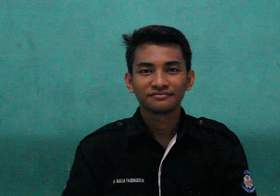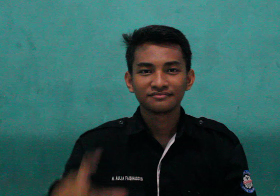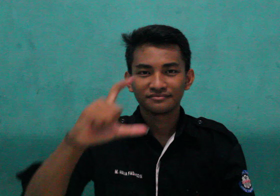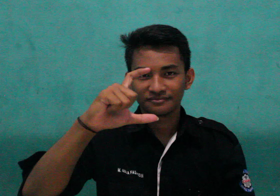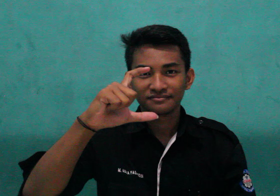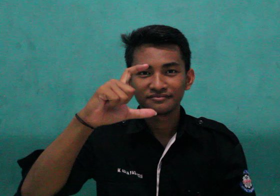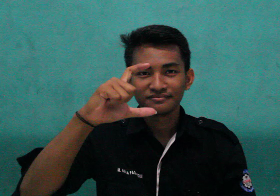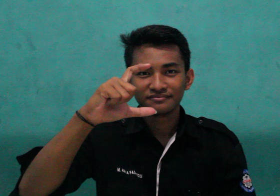C